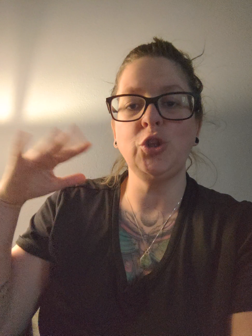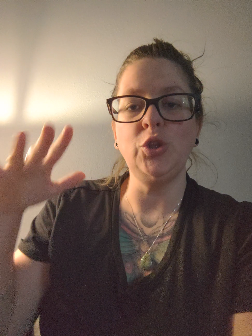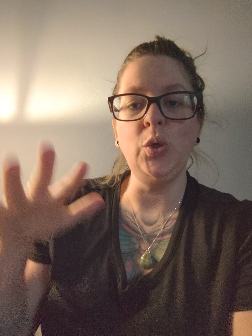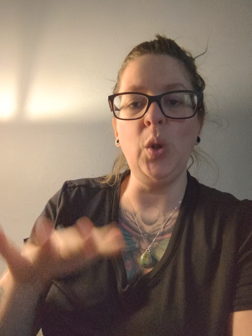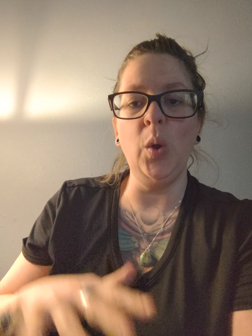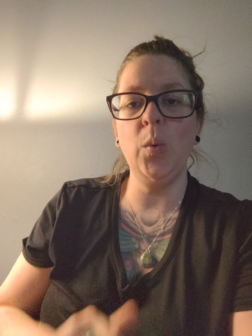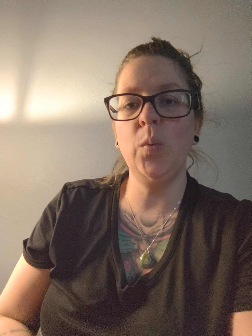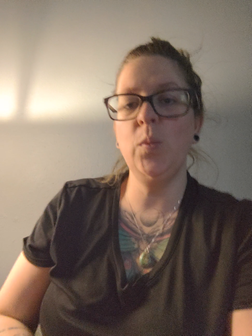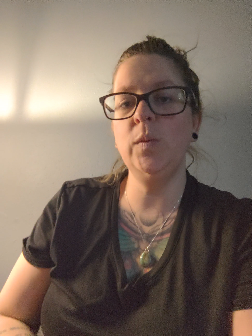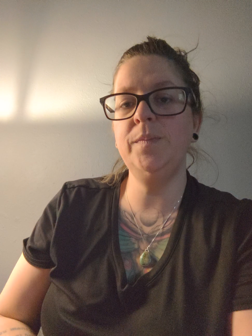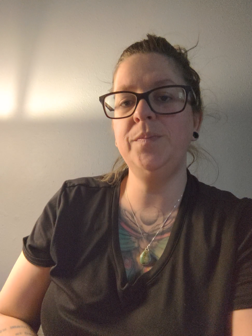snow